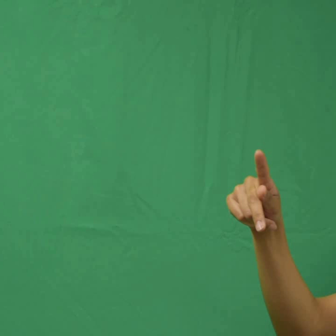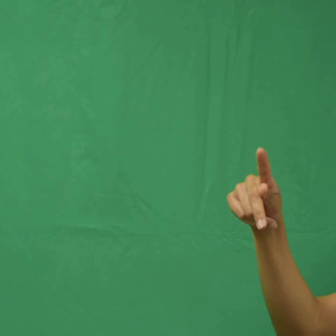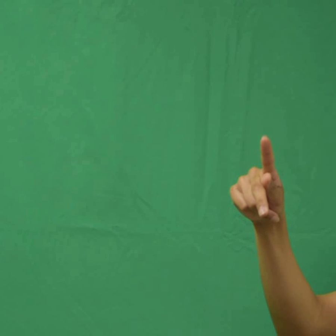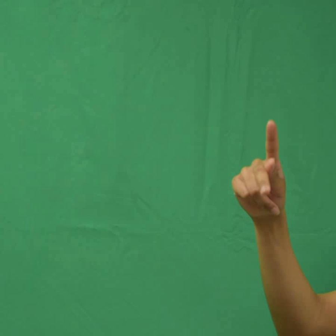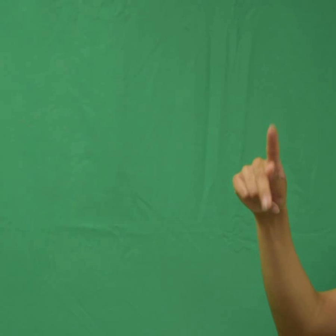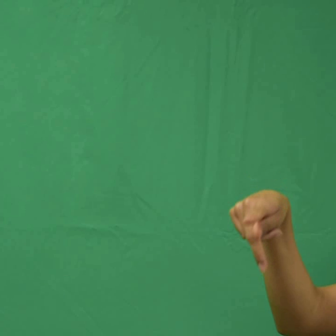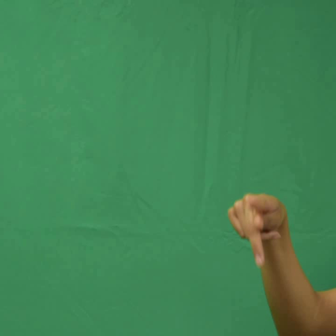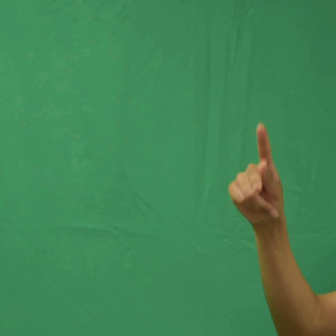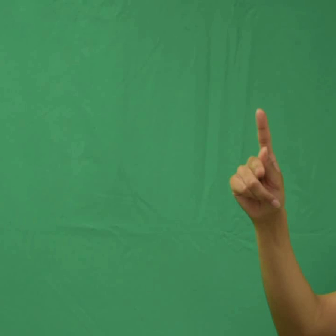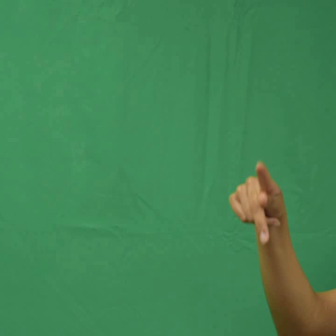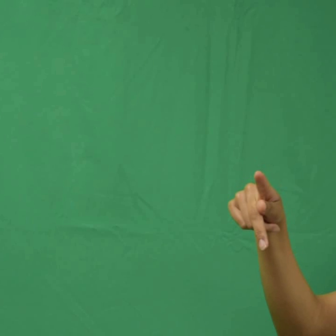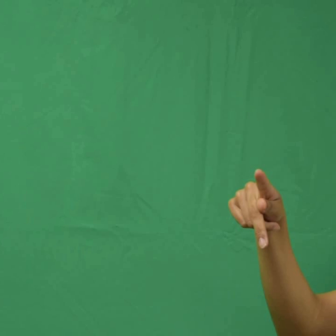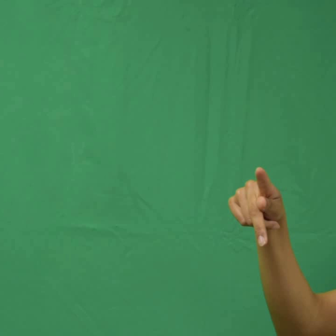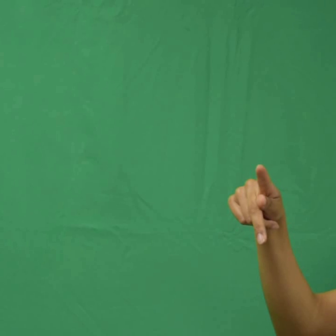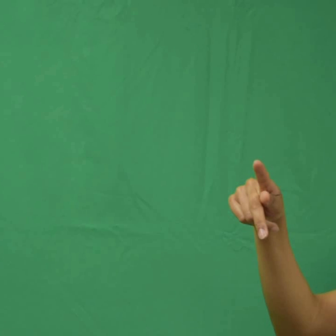K